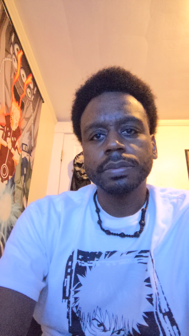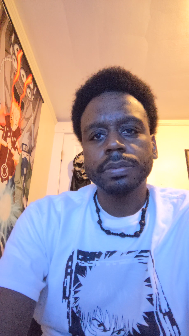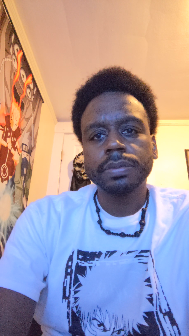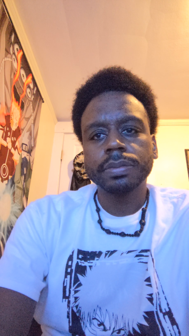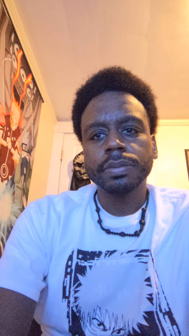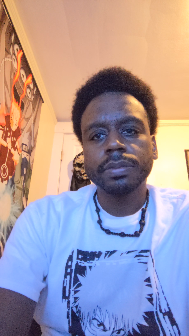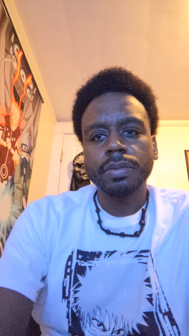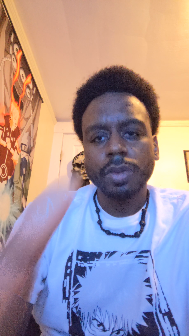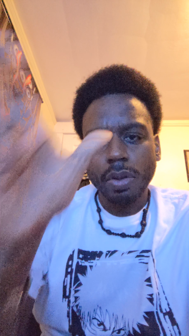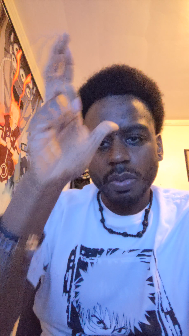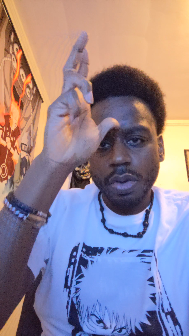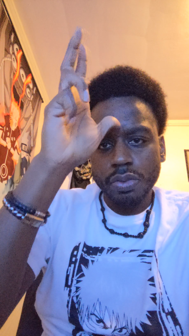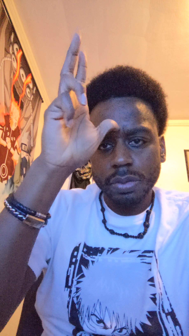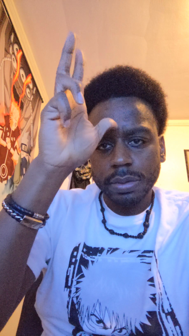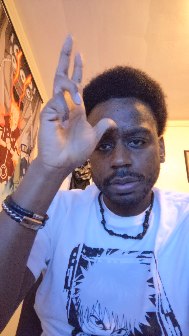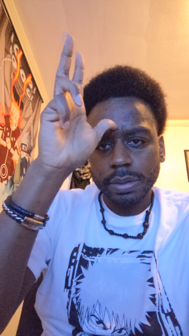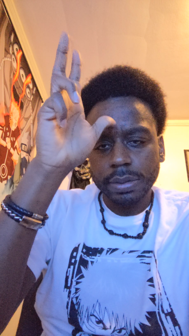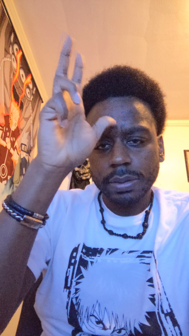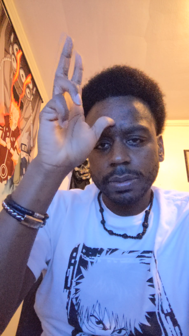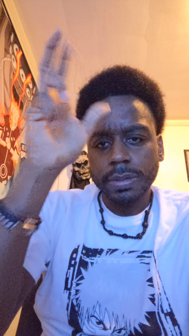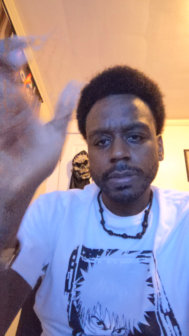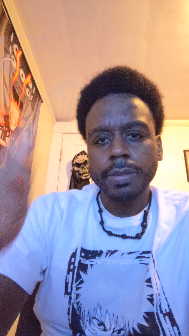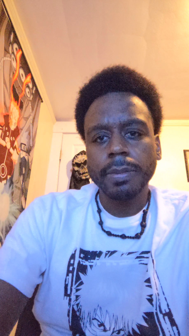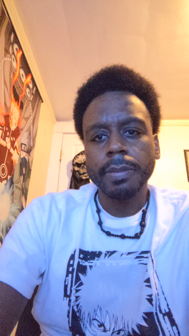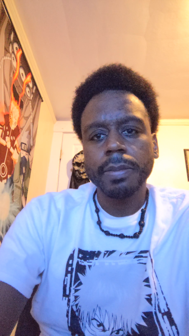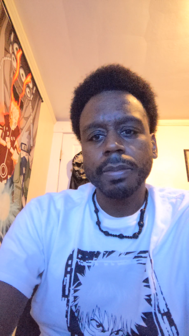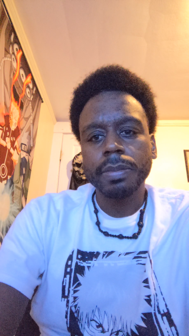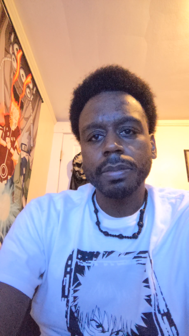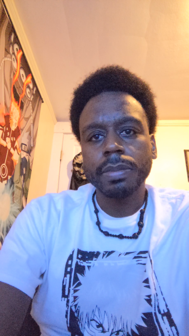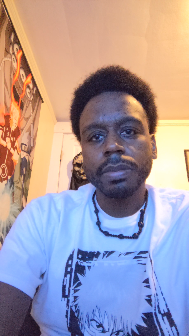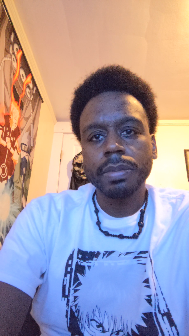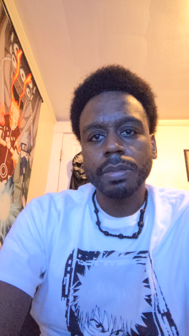rooster